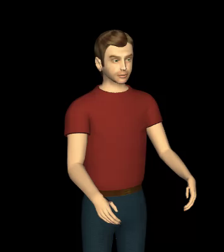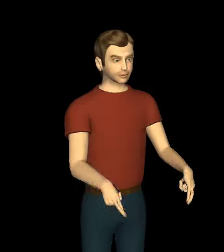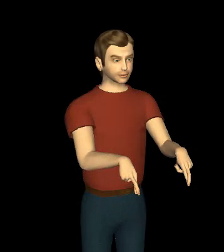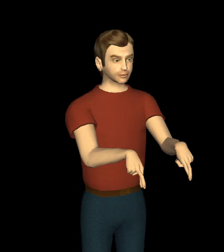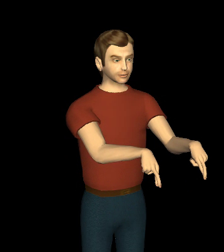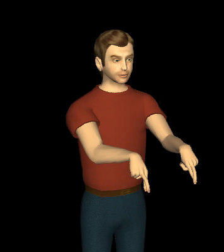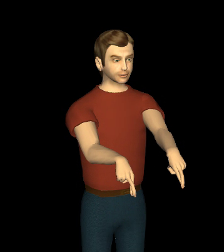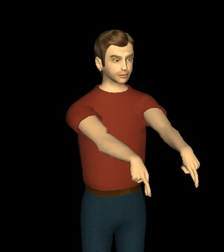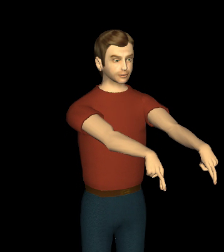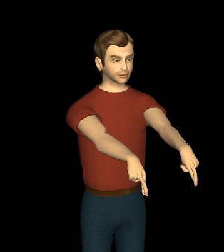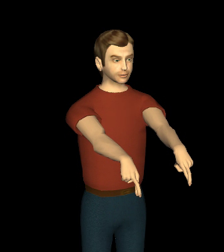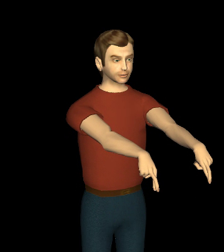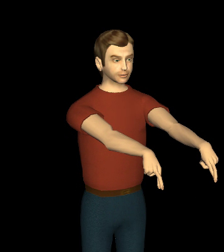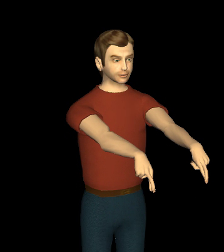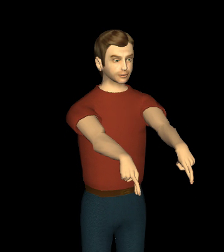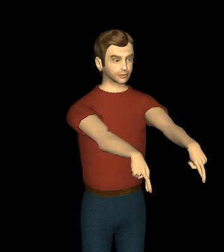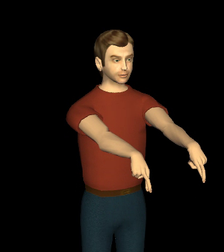نهر